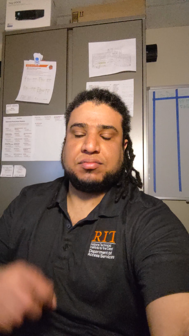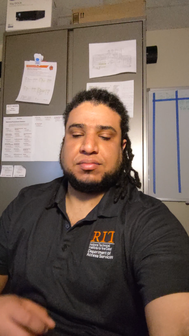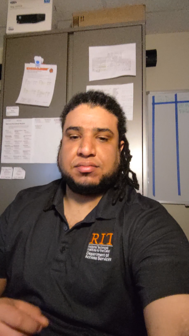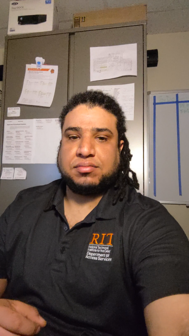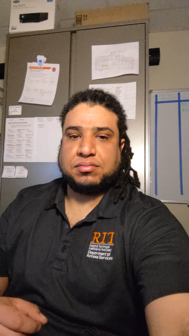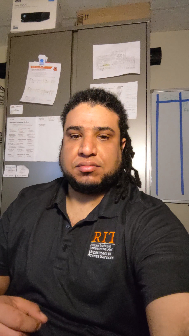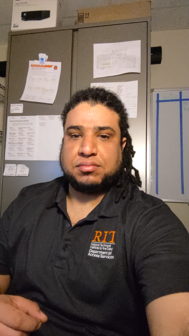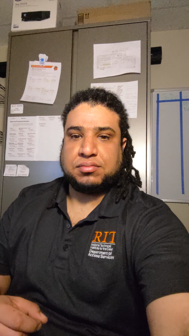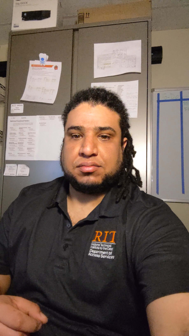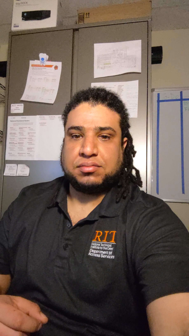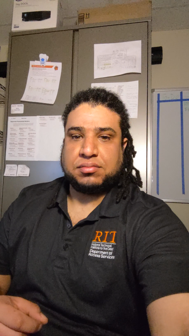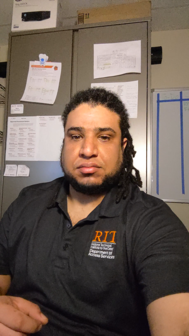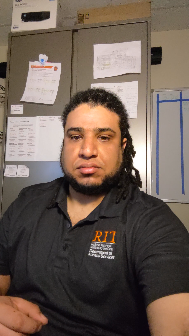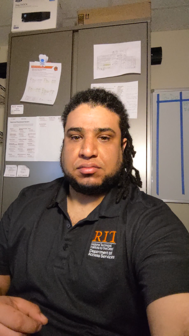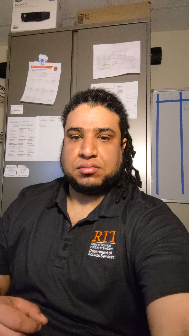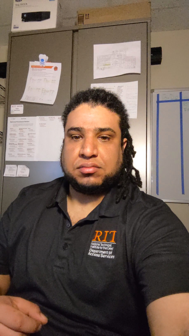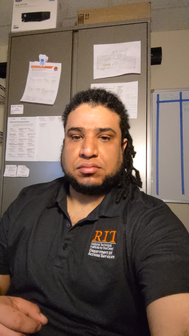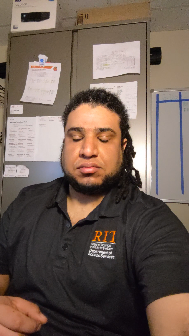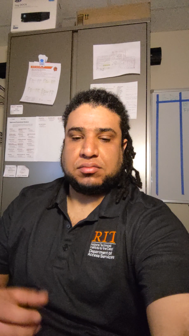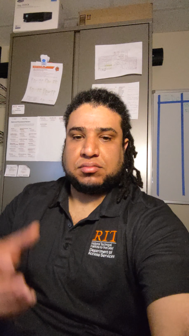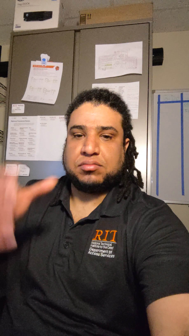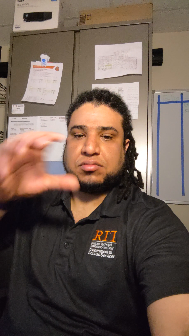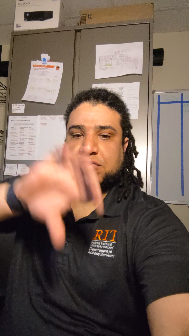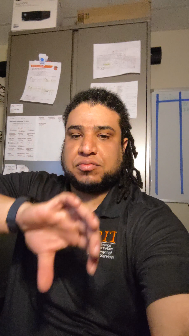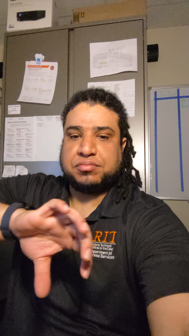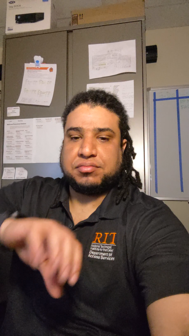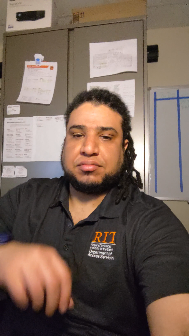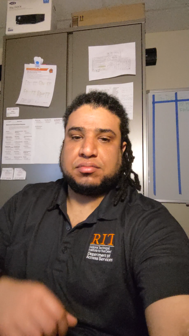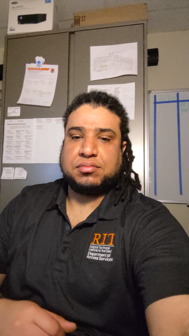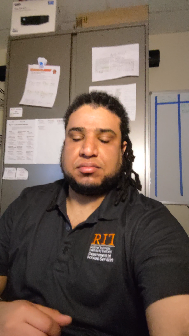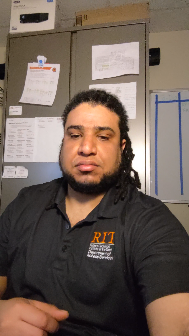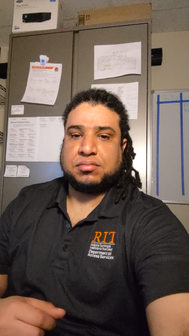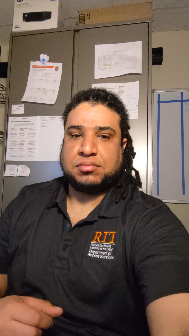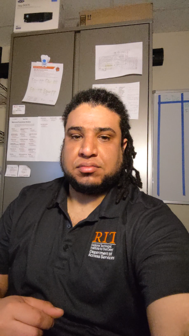dump